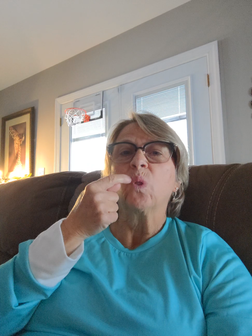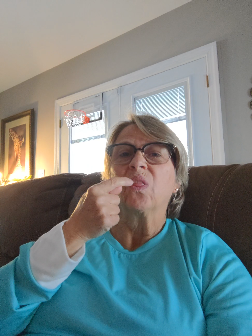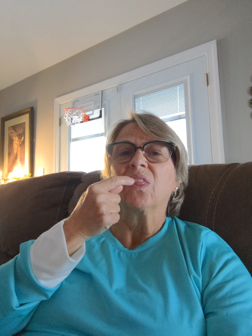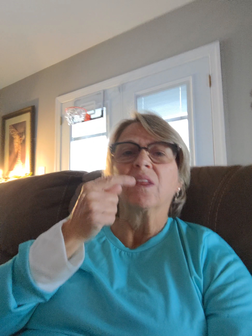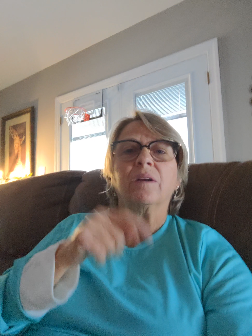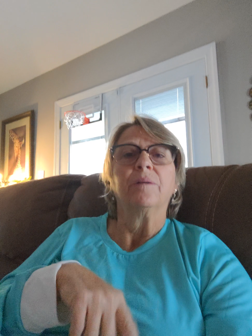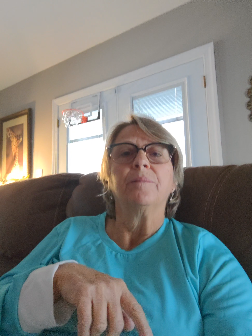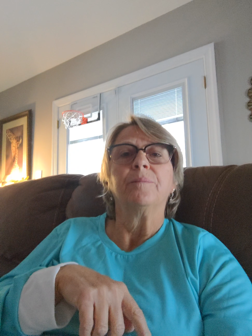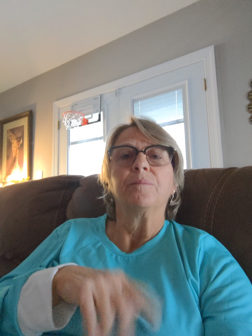tooth